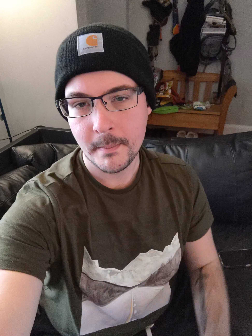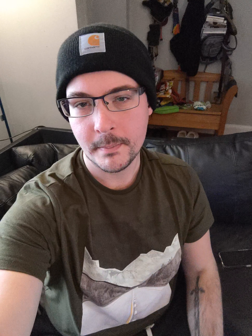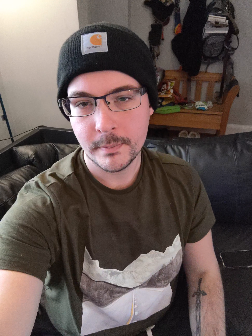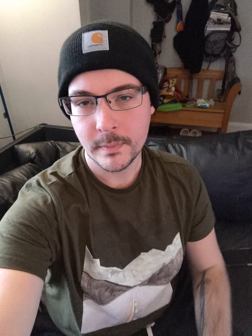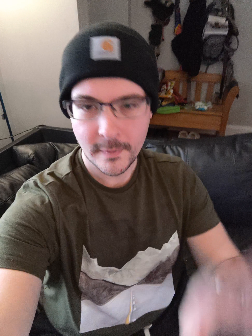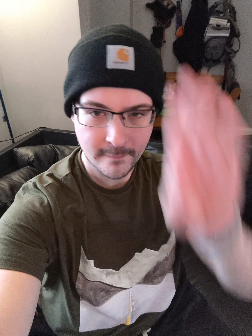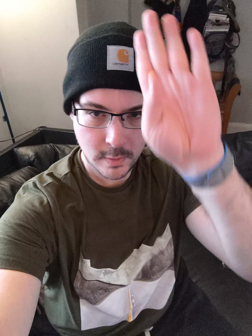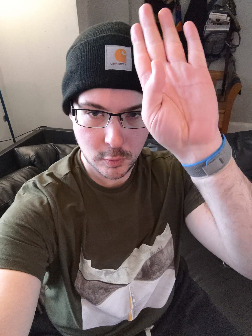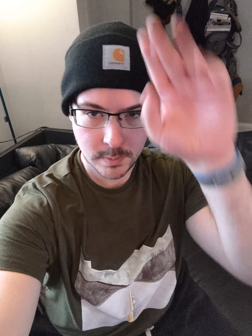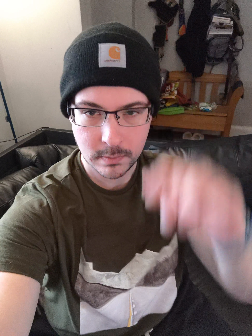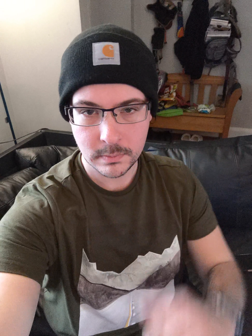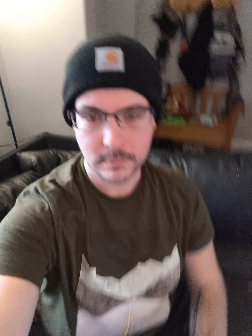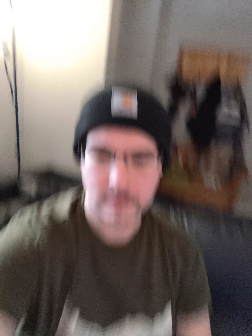fireman